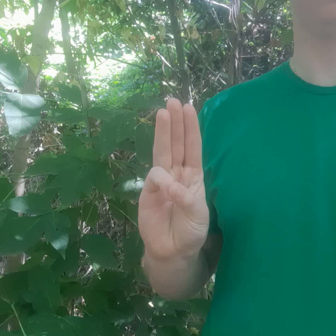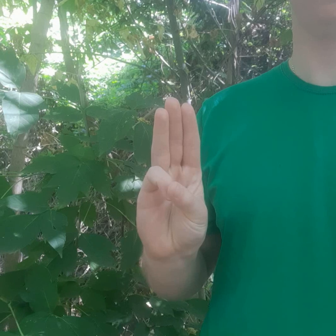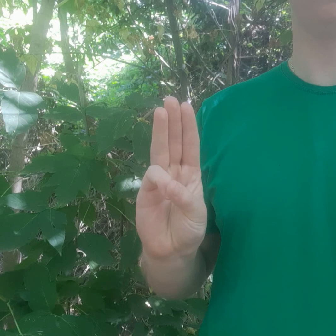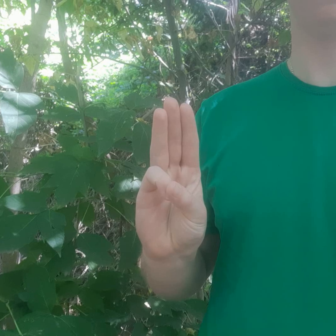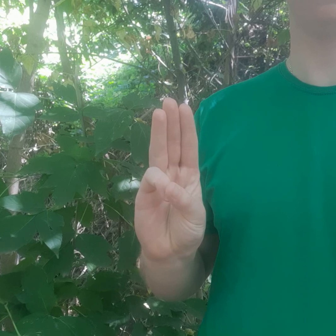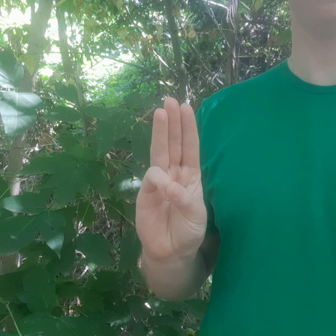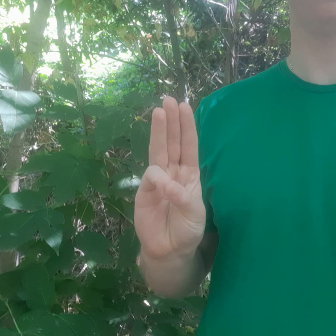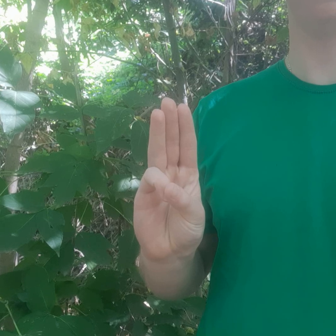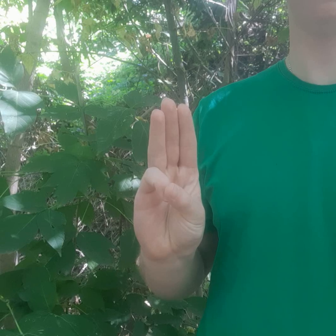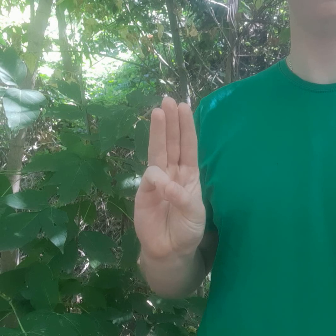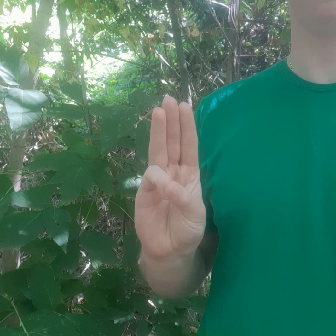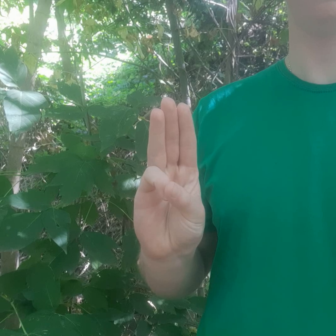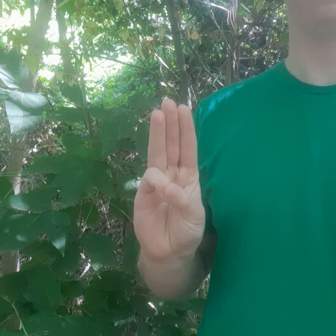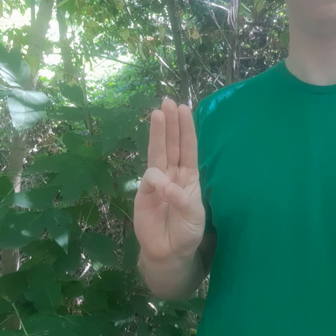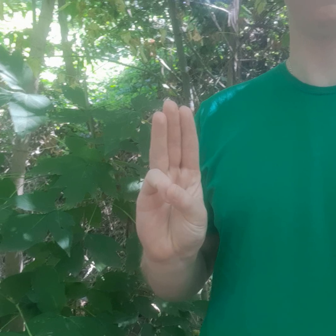Ш